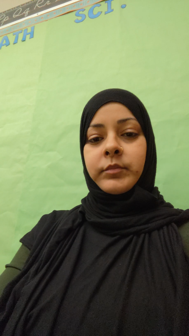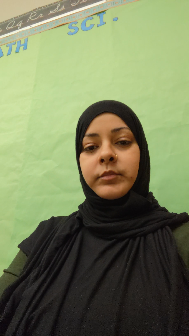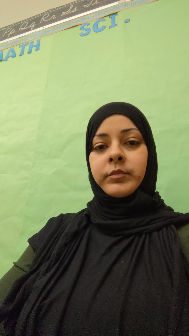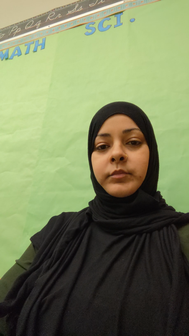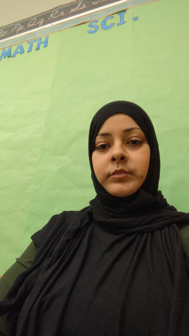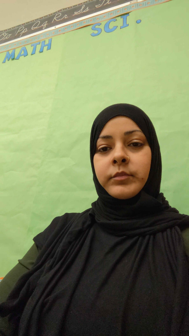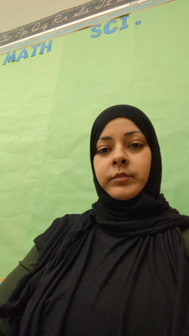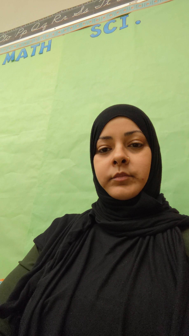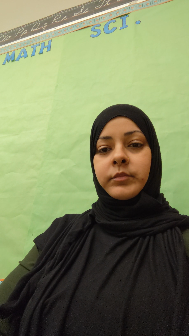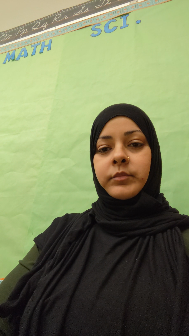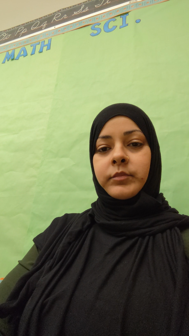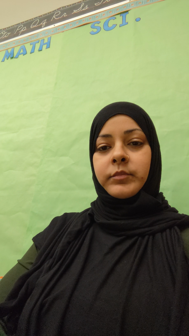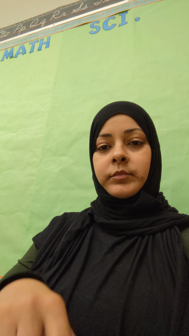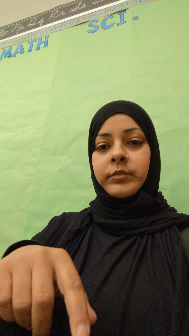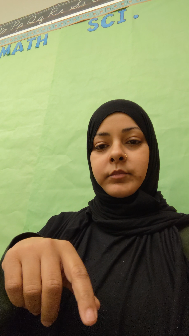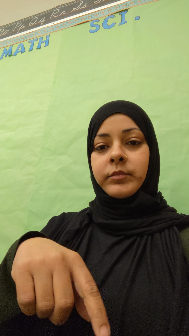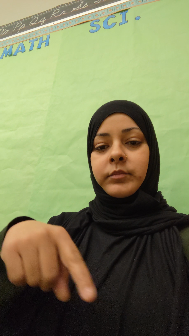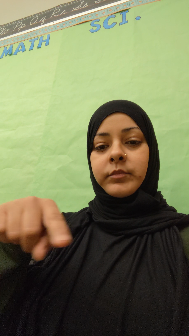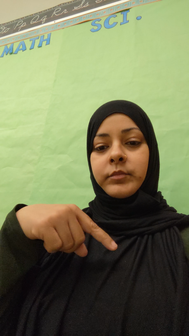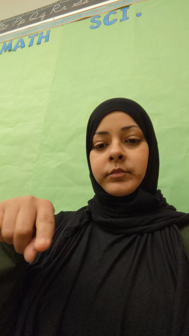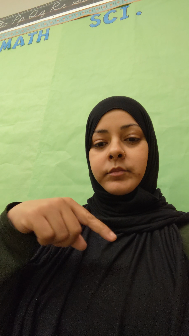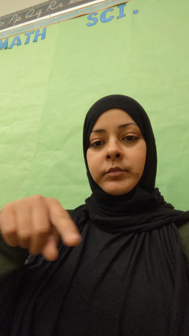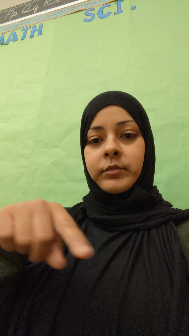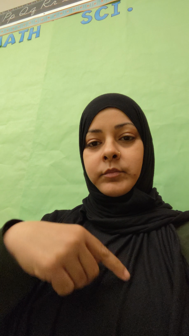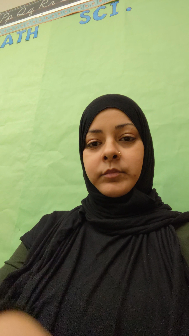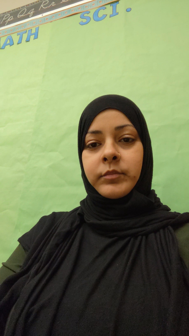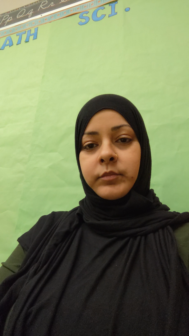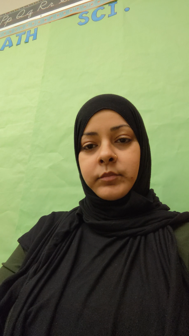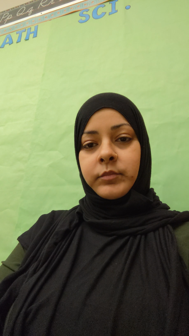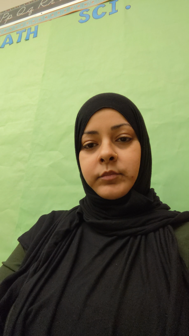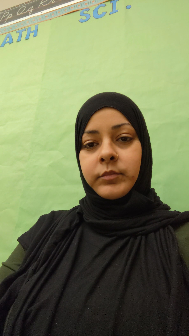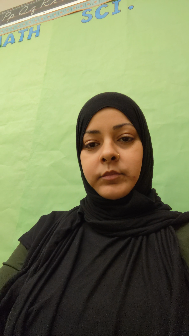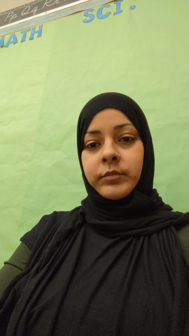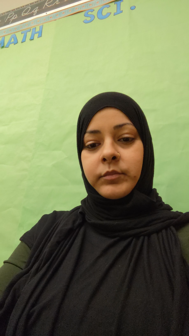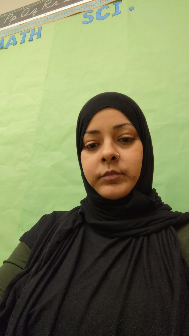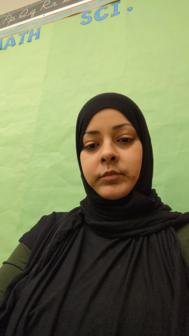flip-flop